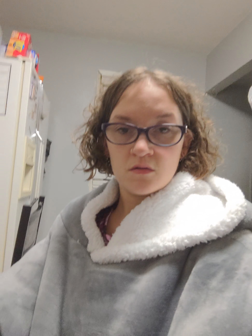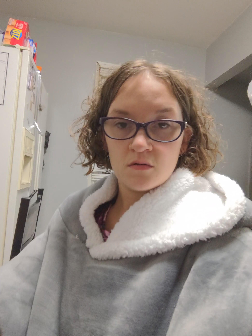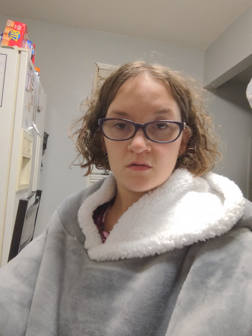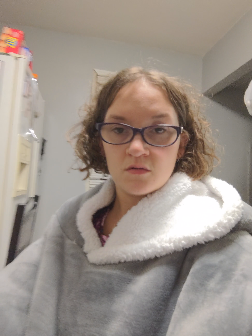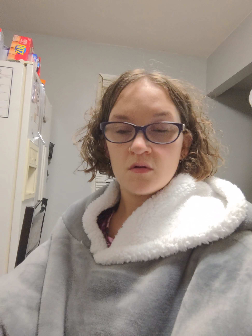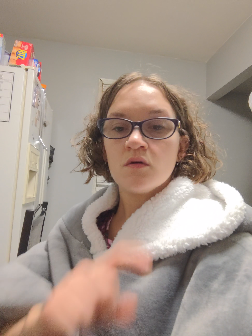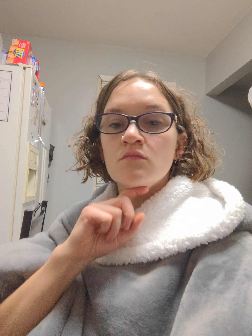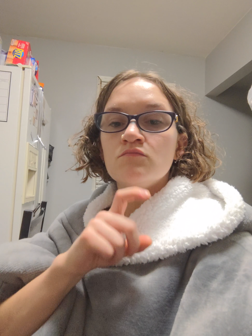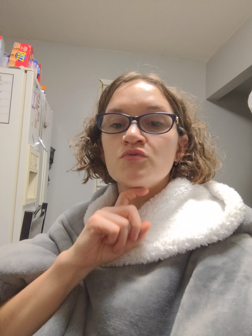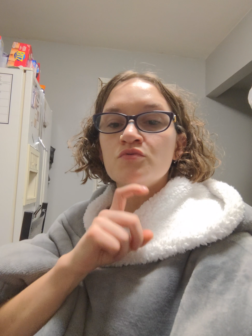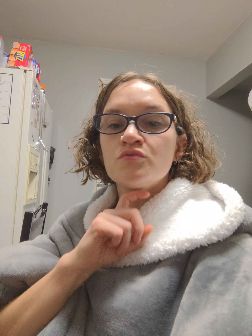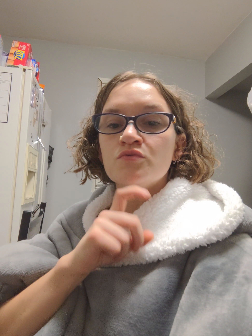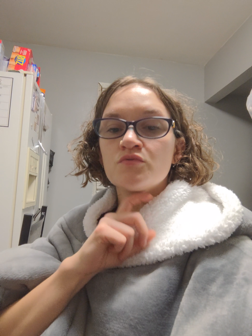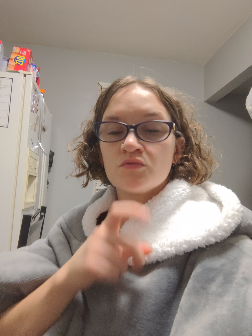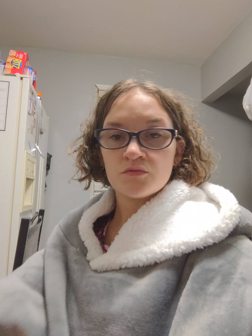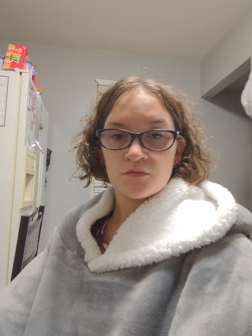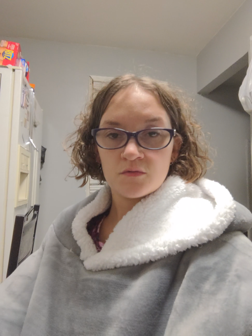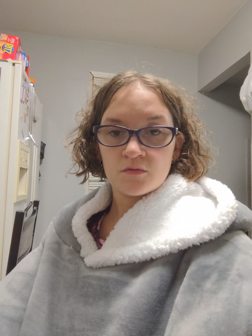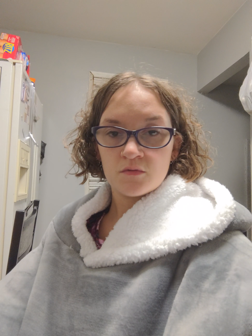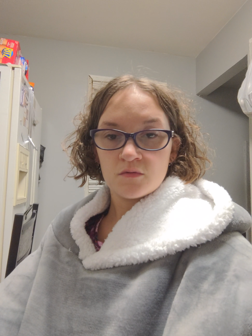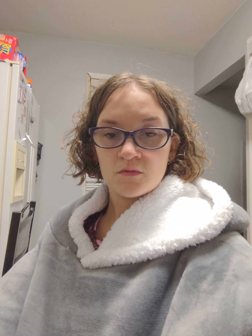garbage